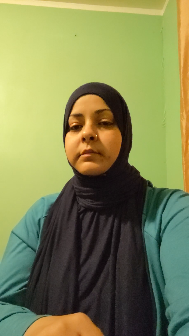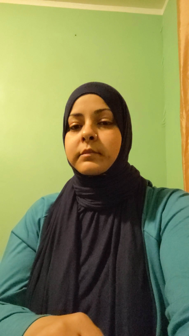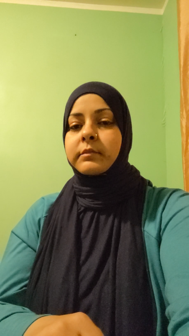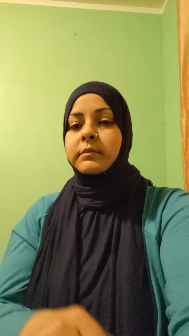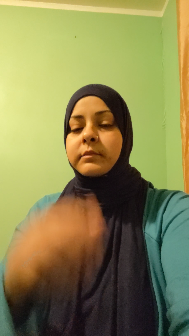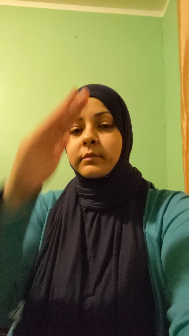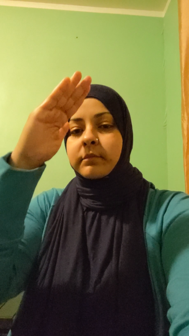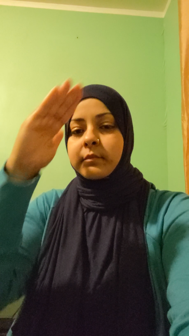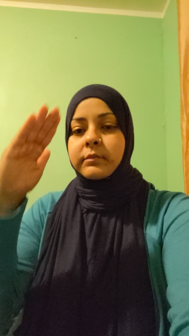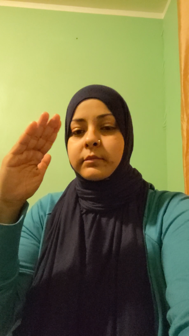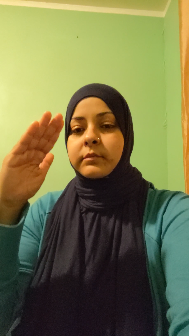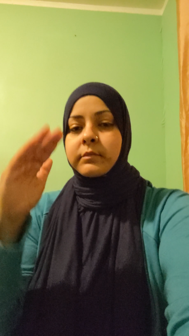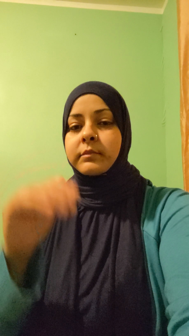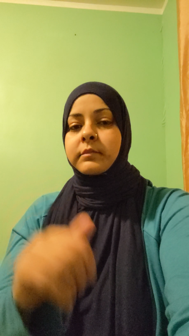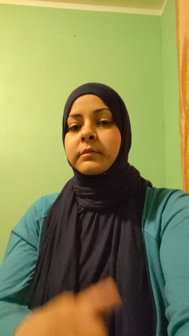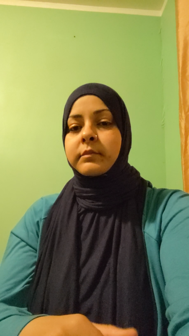roof